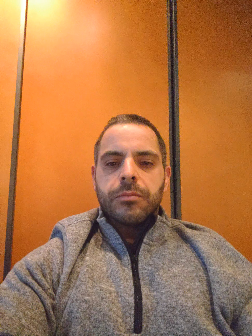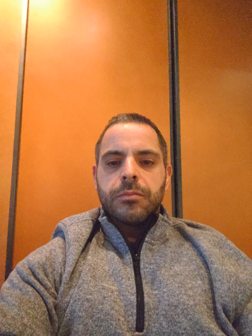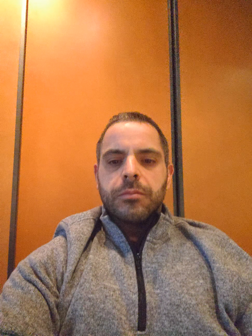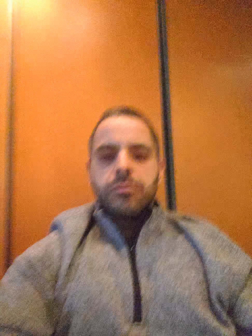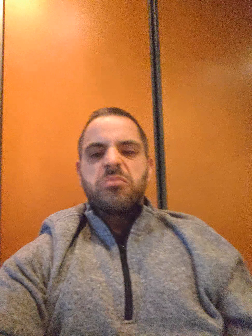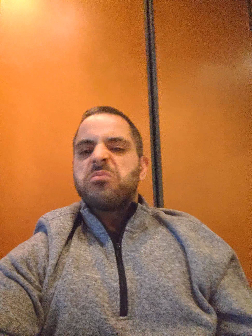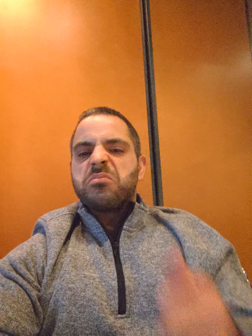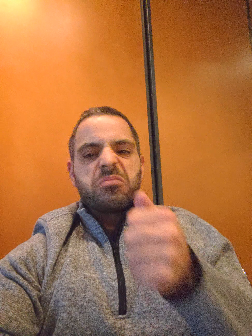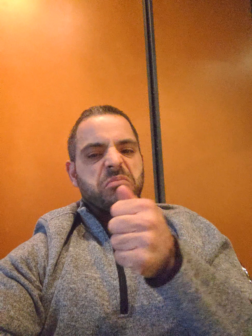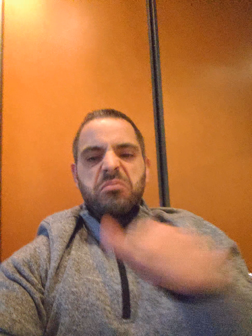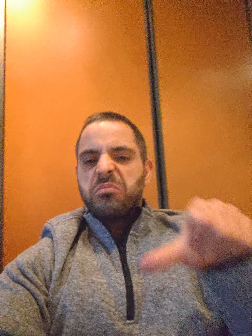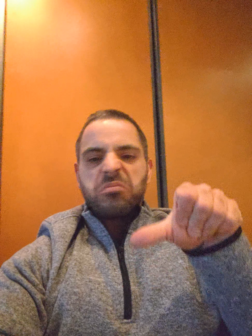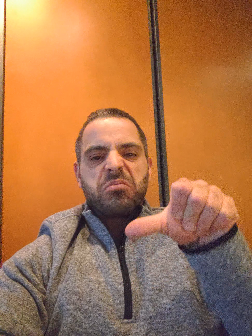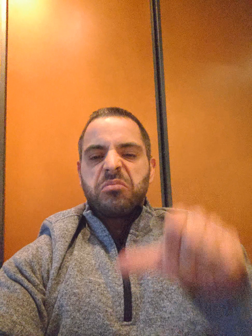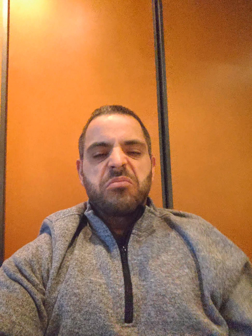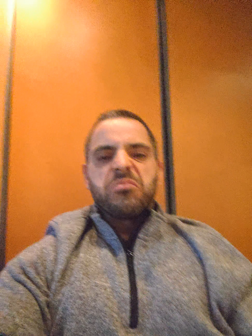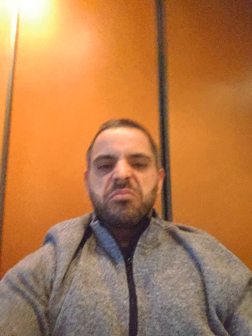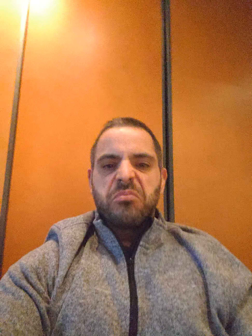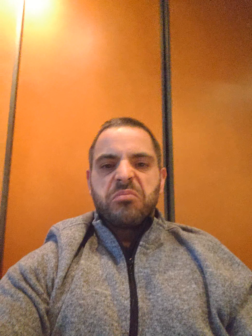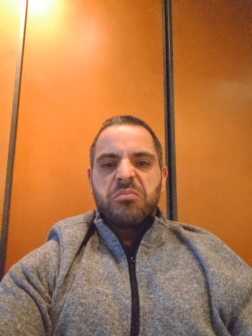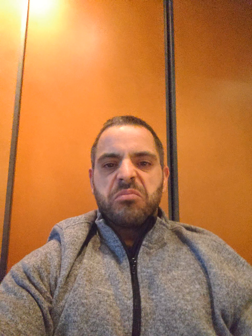any